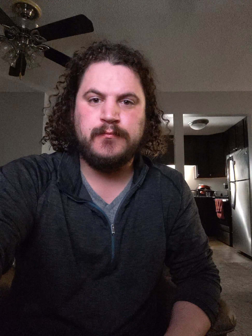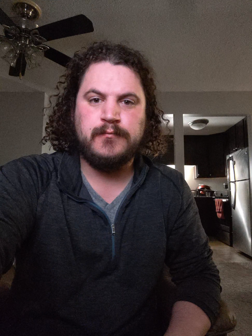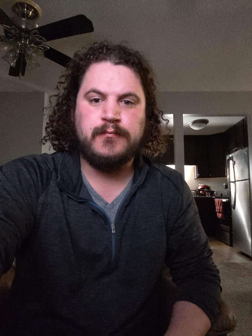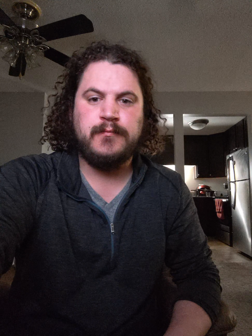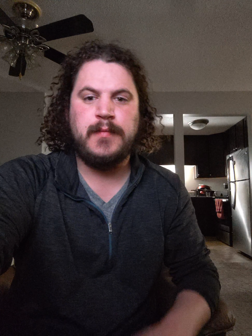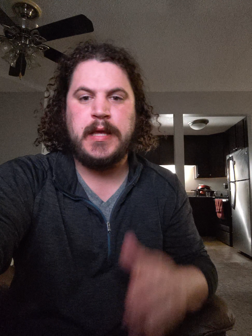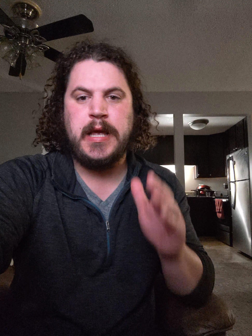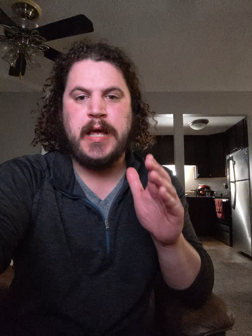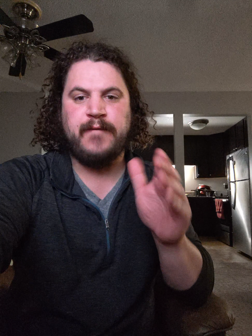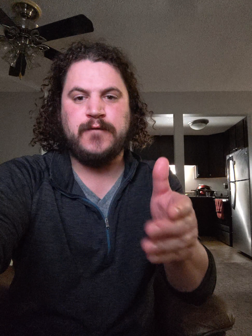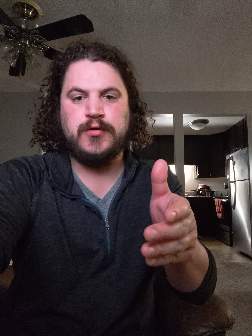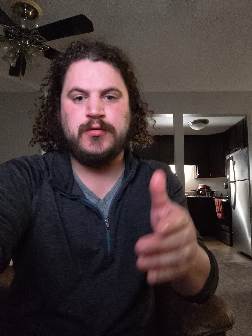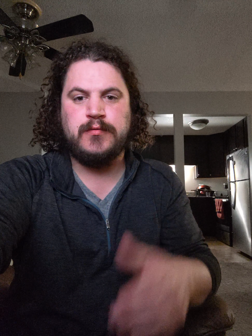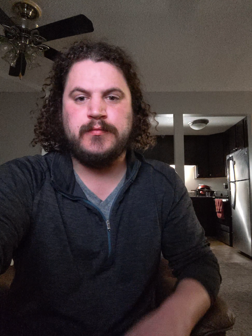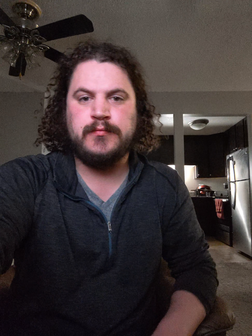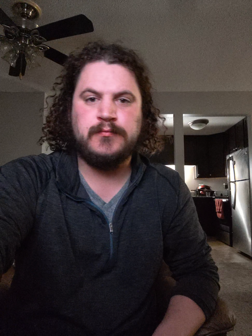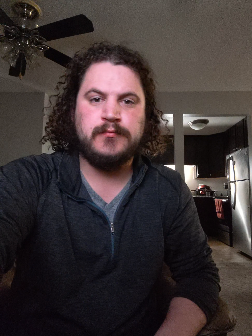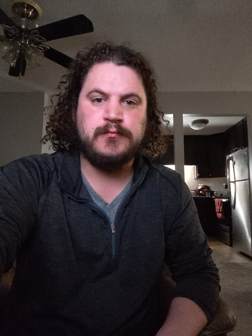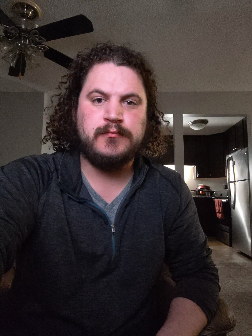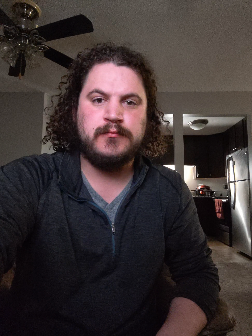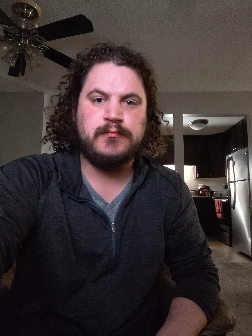after